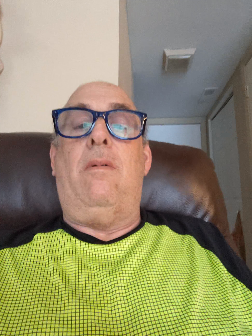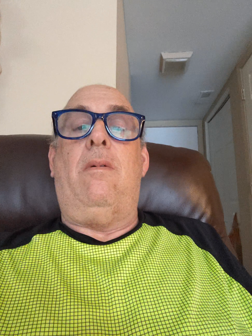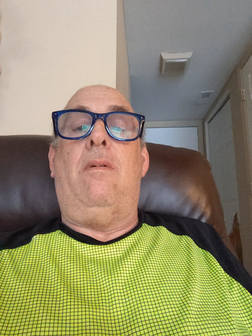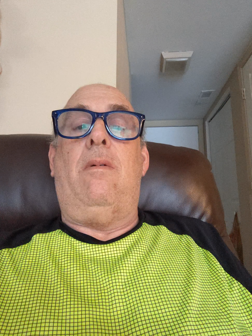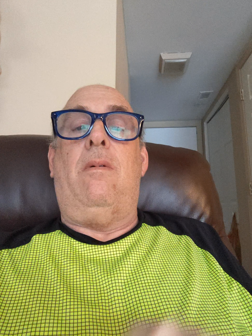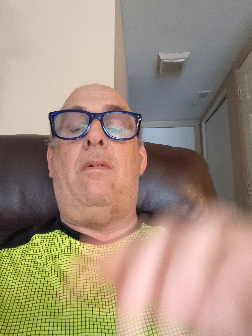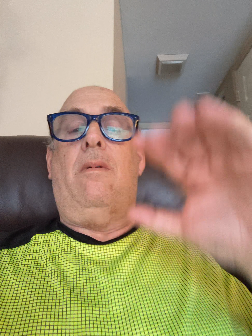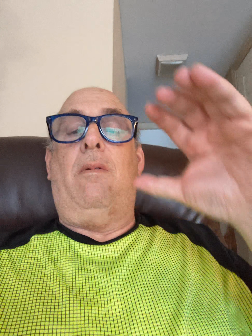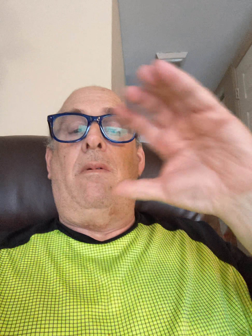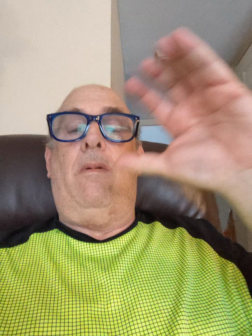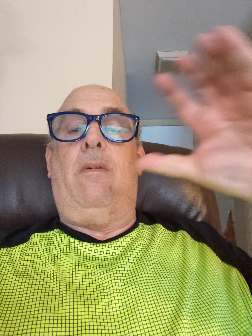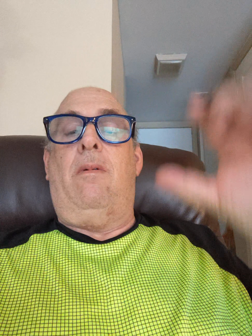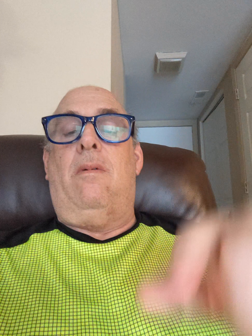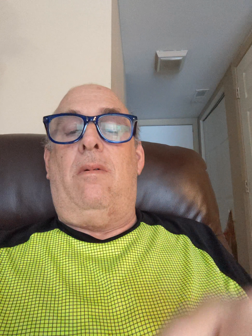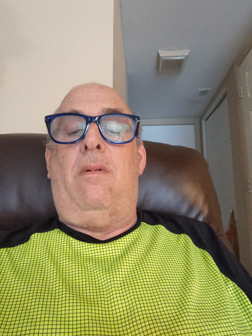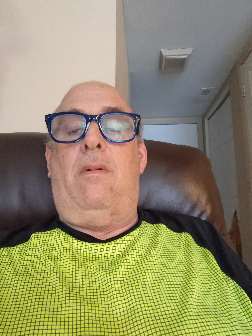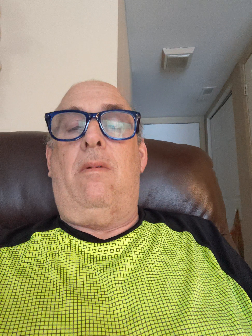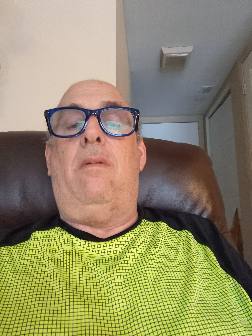cloud